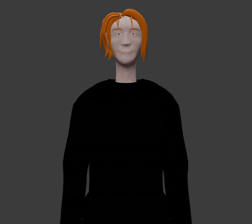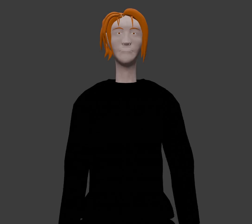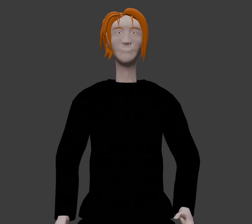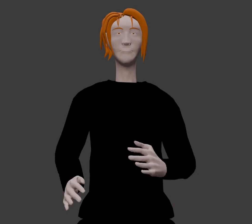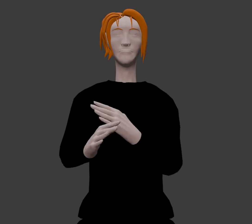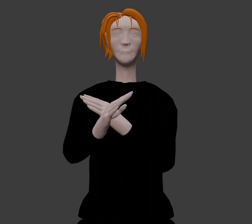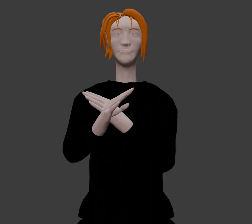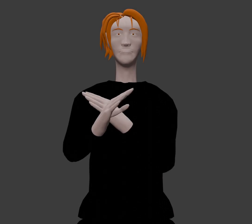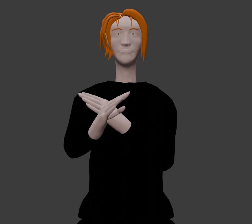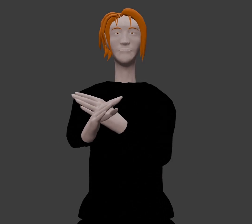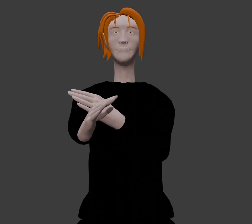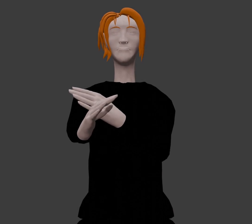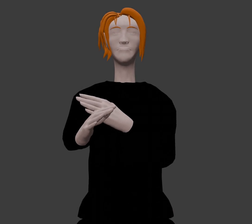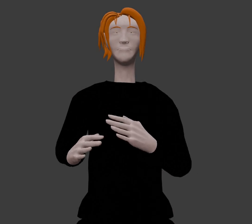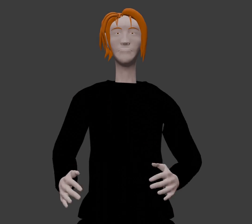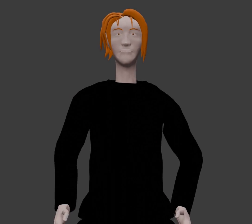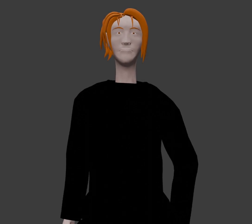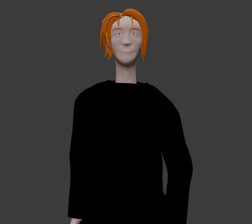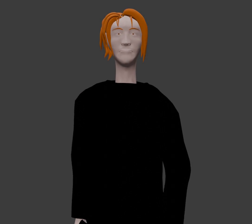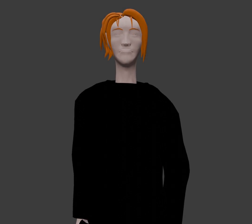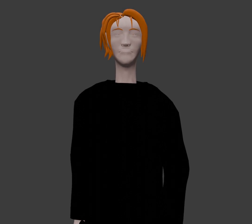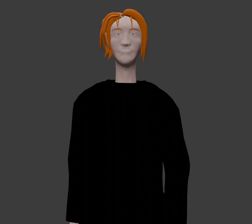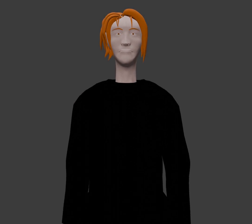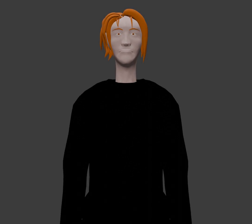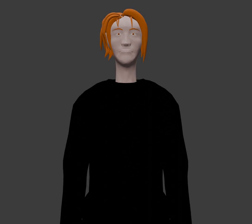Bar (Prevent)